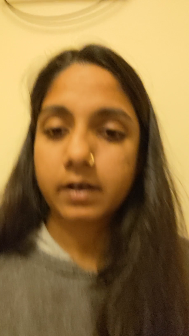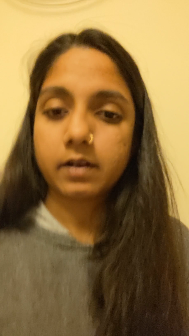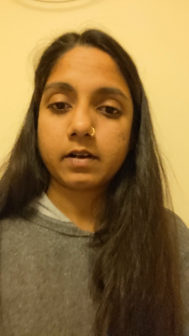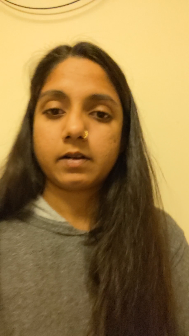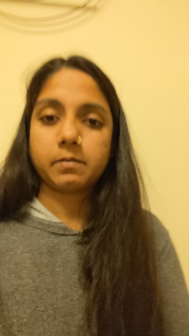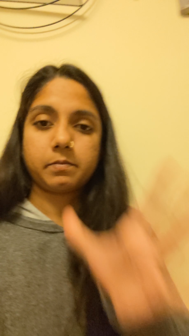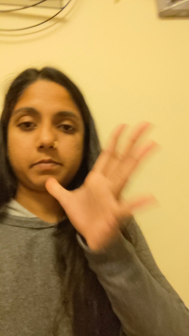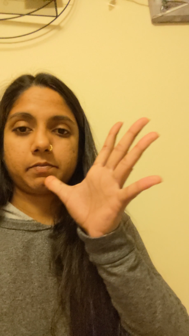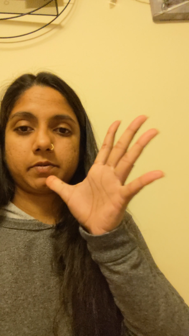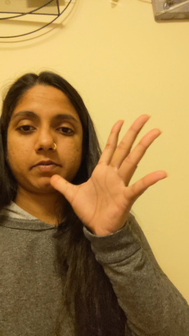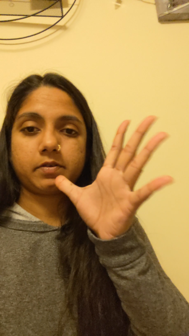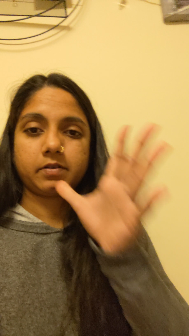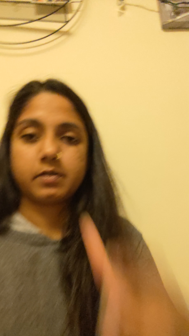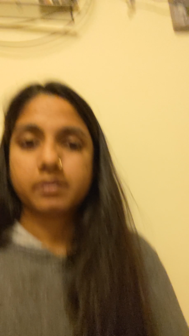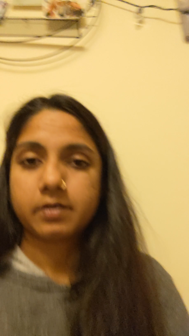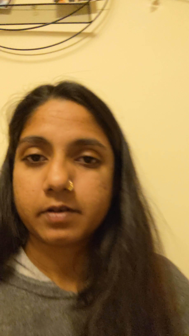mommy